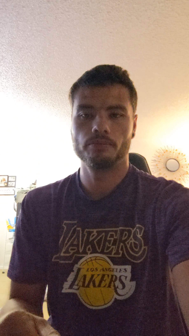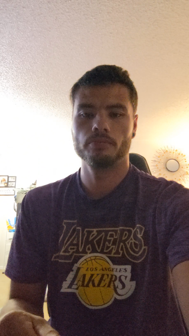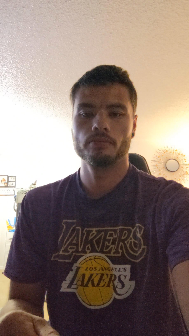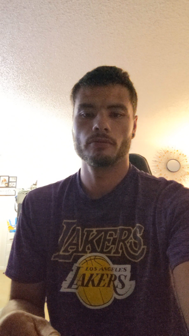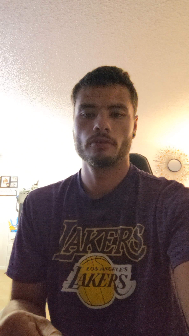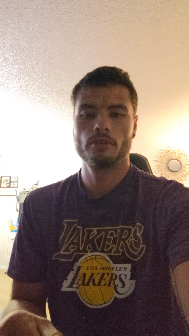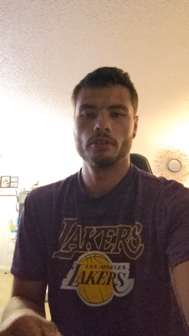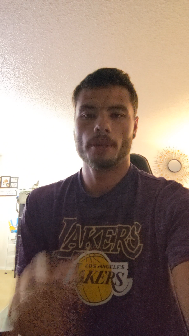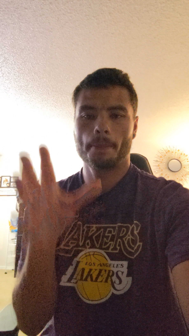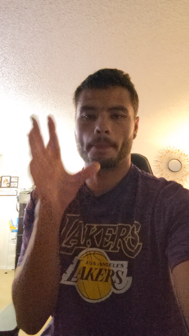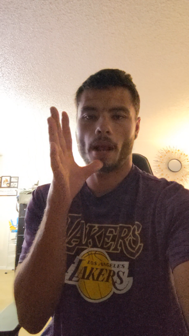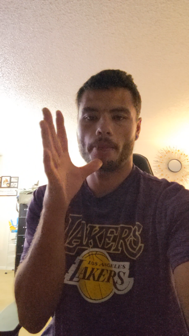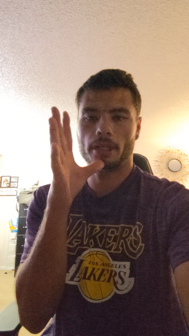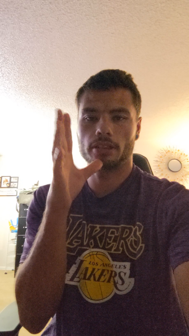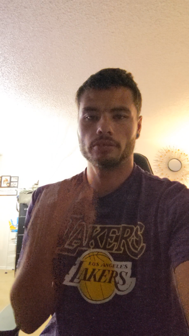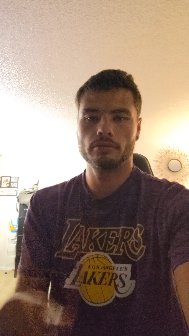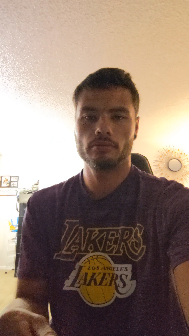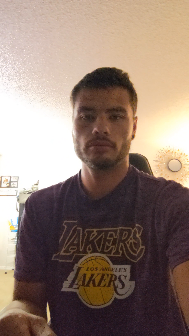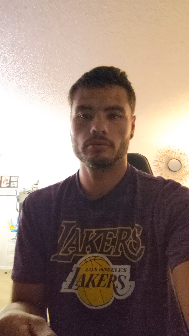mommy